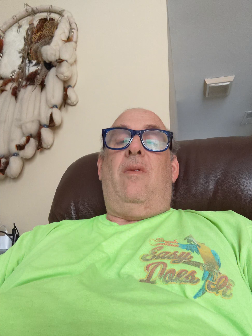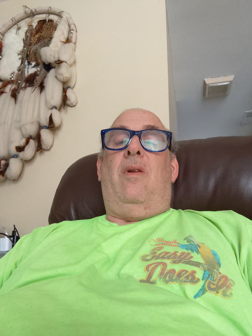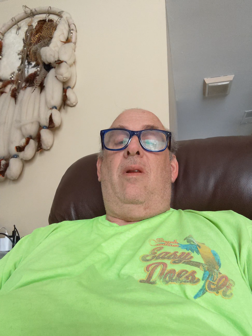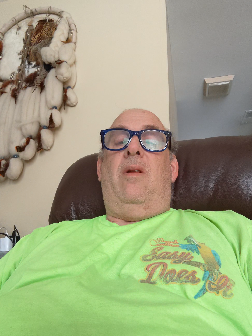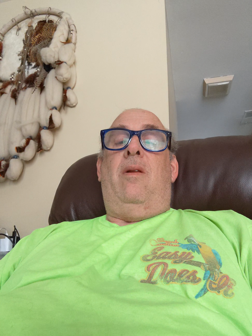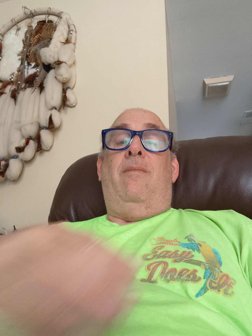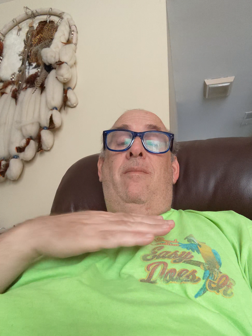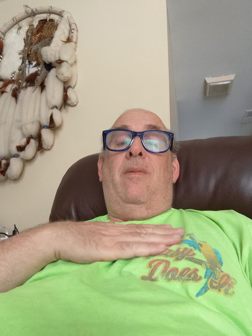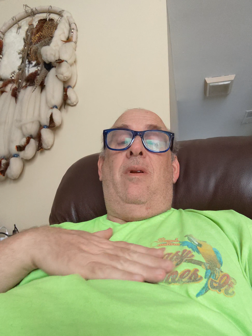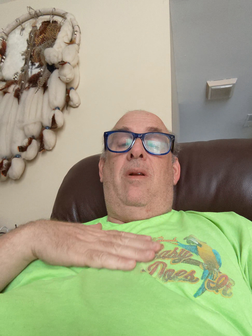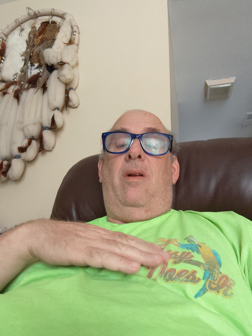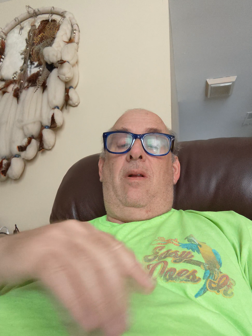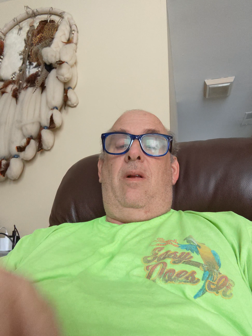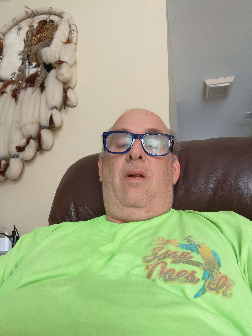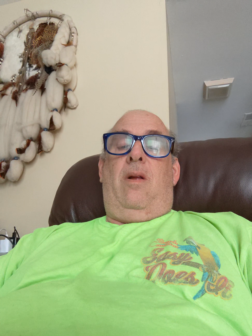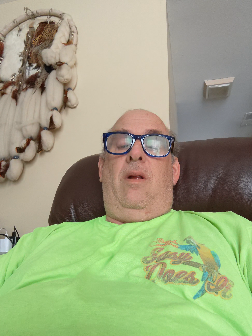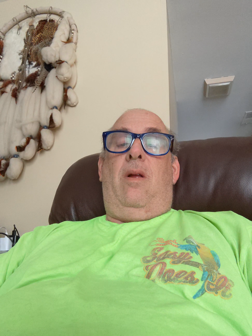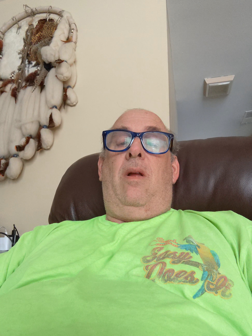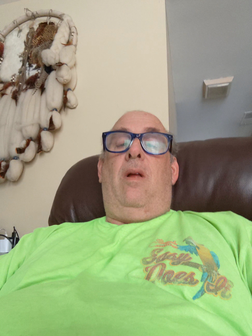please